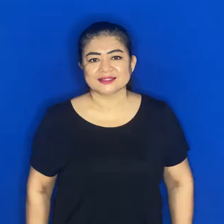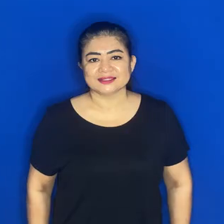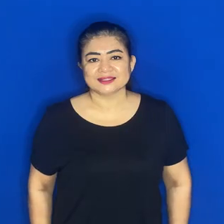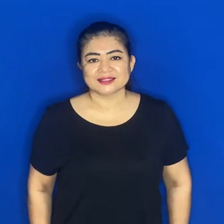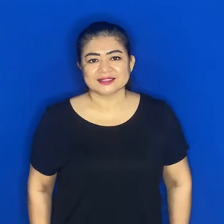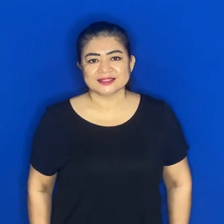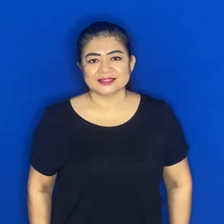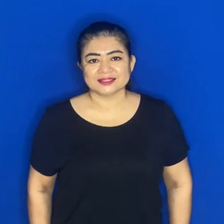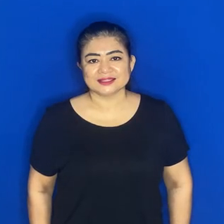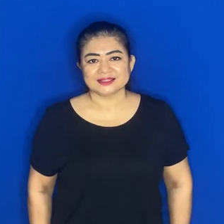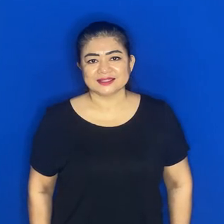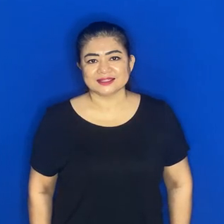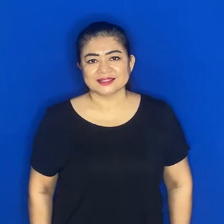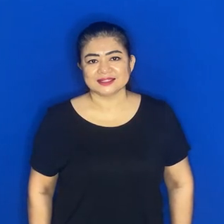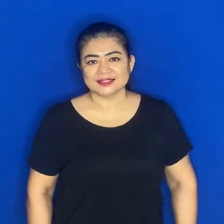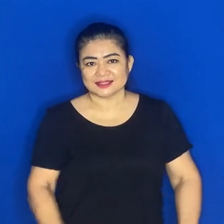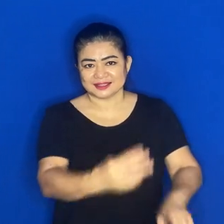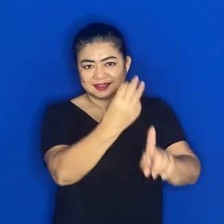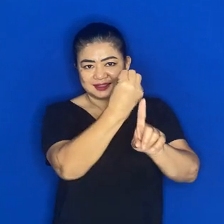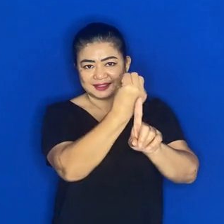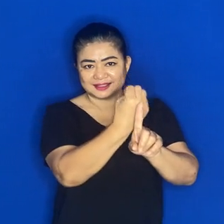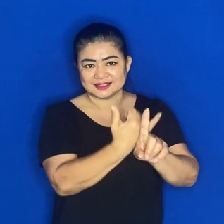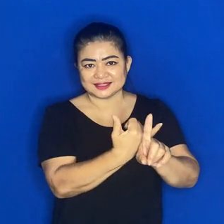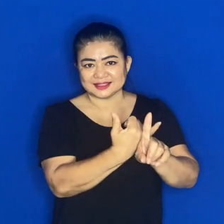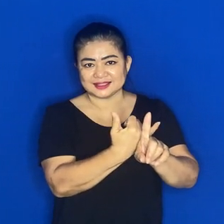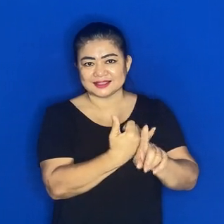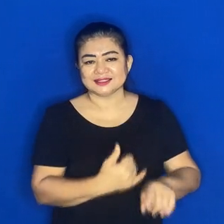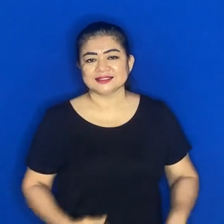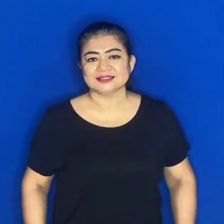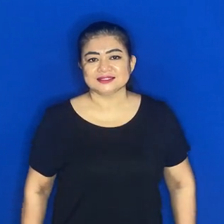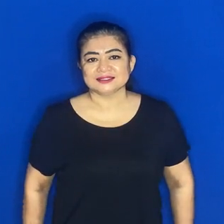may